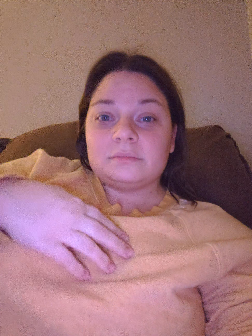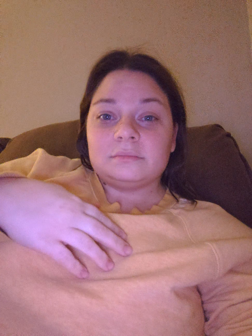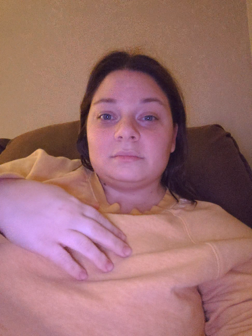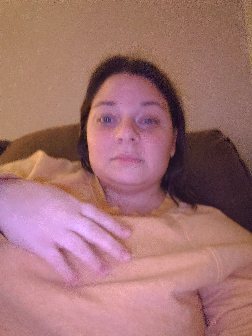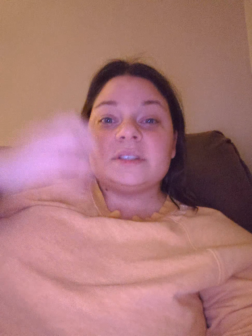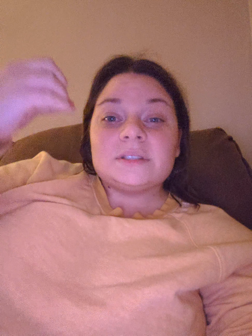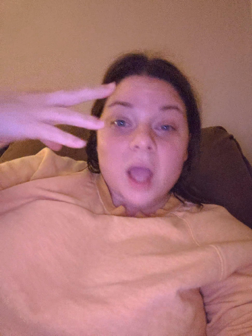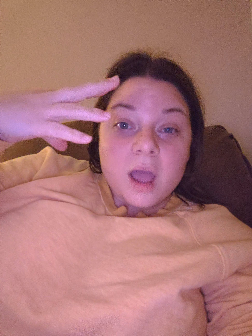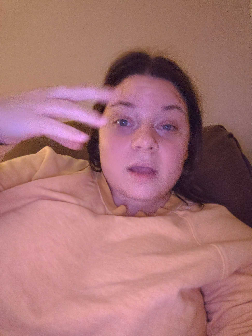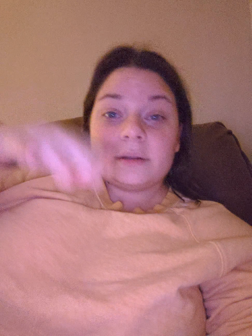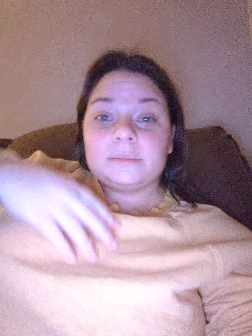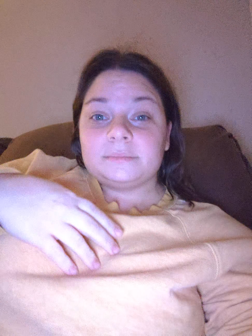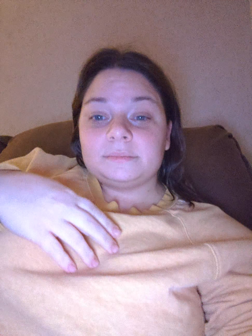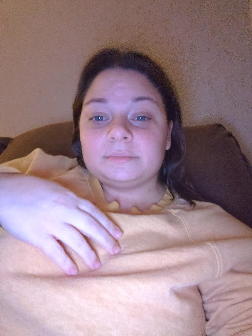sun